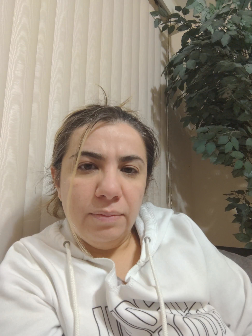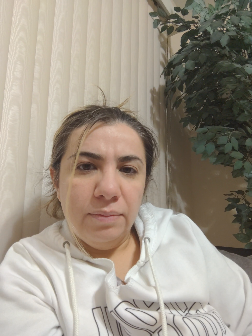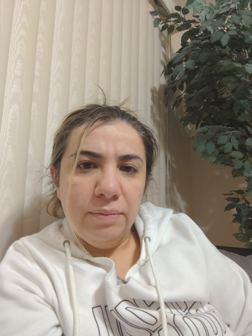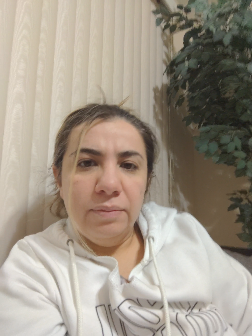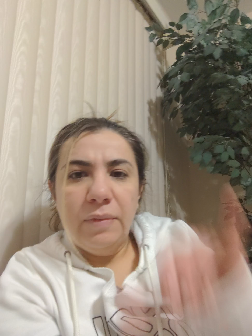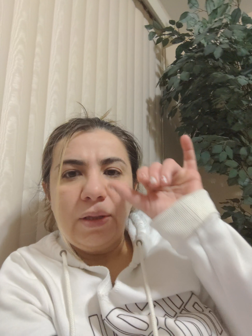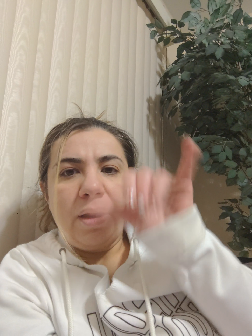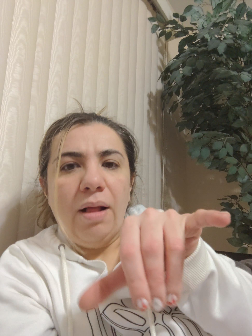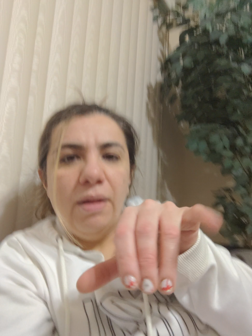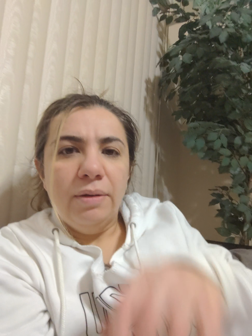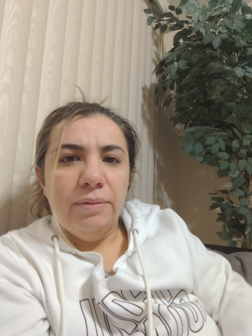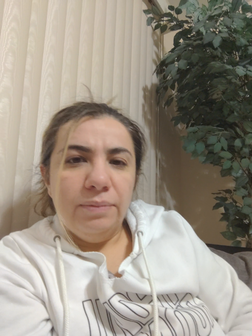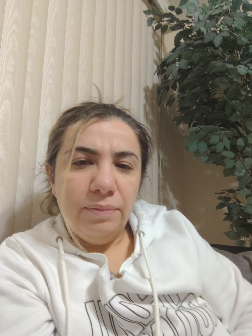that